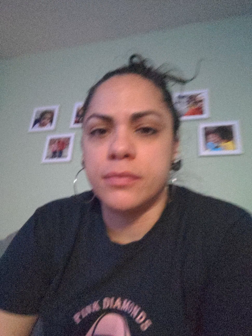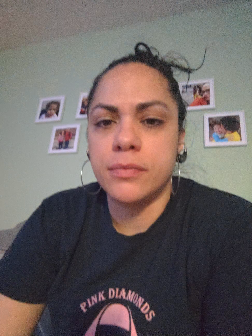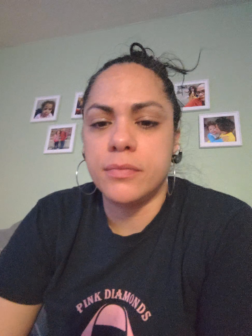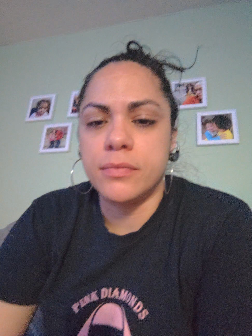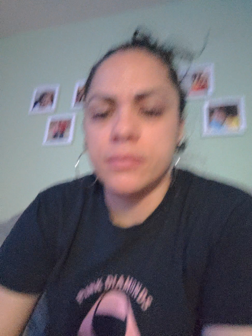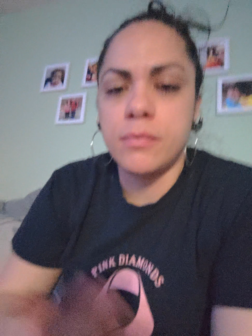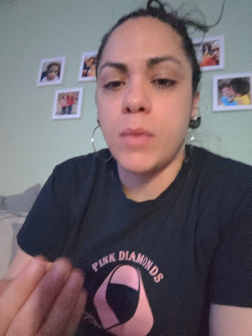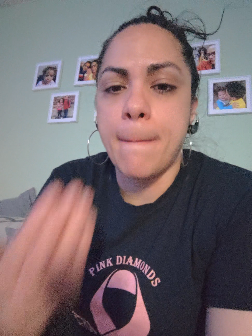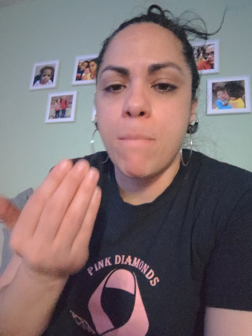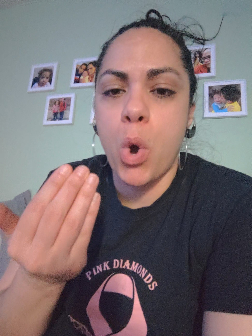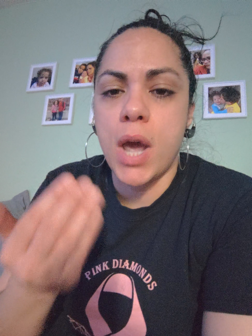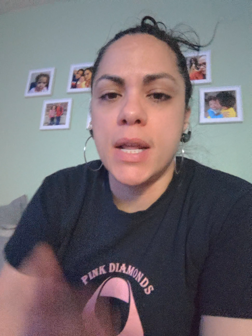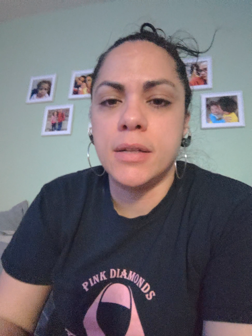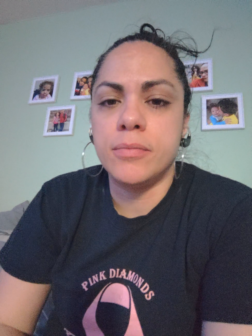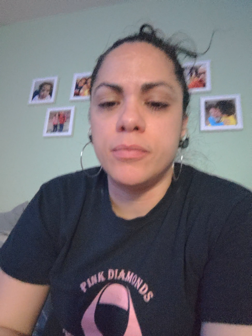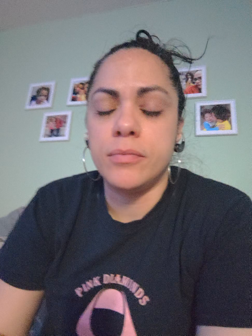morning